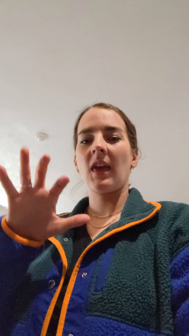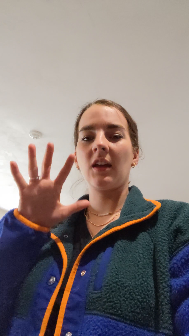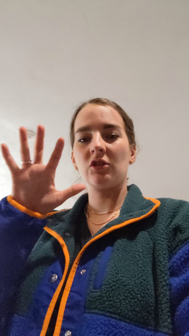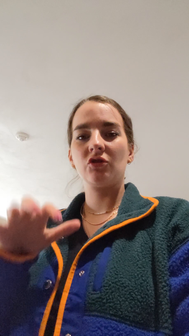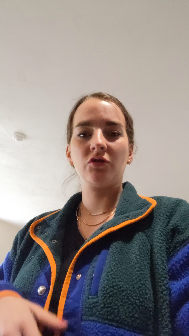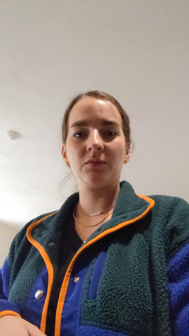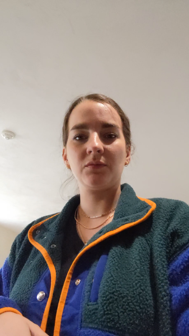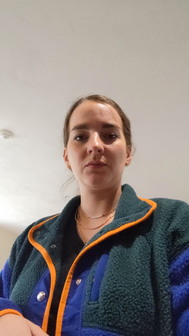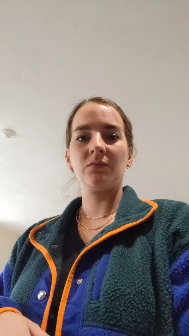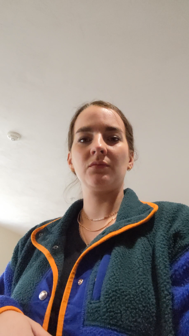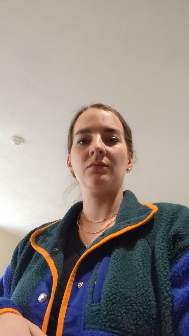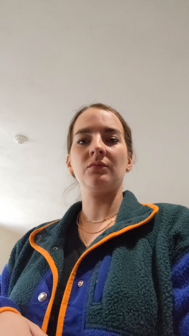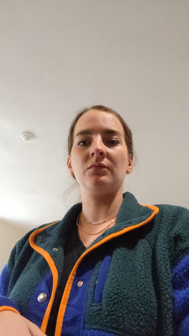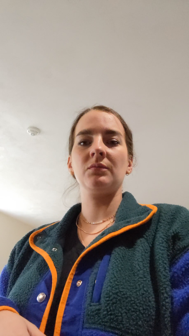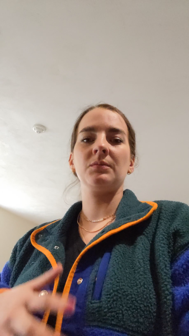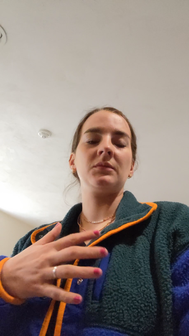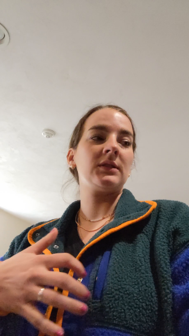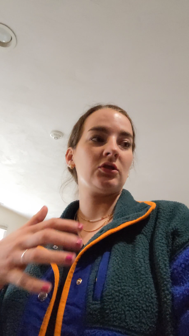bear